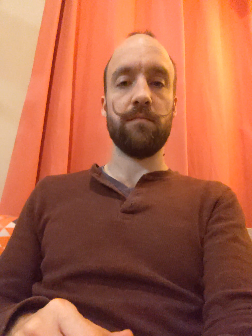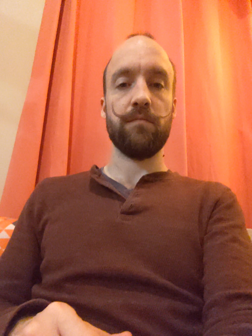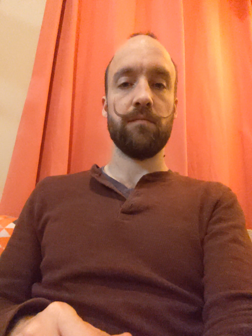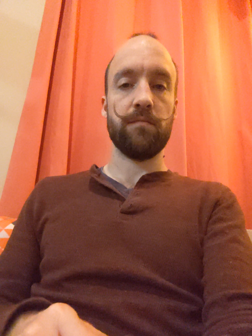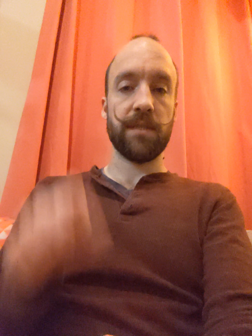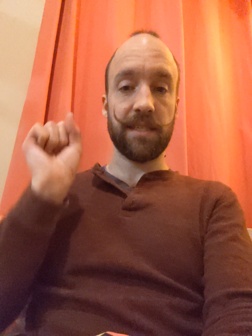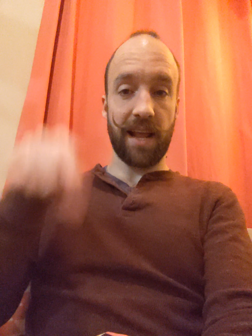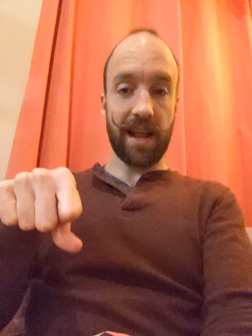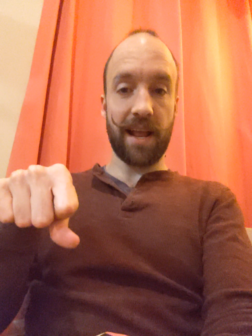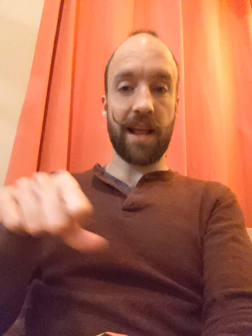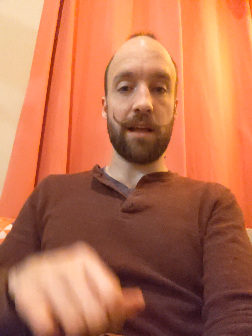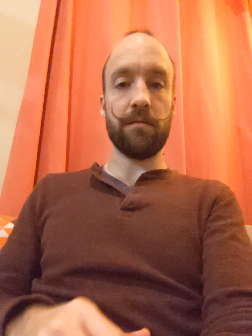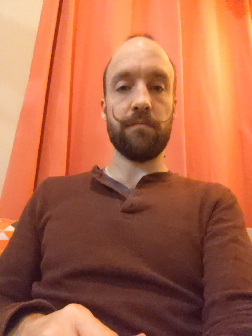can